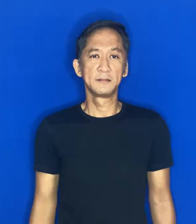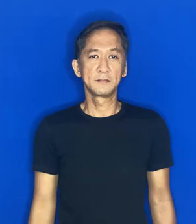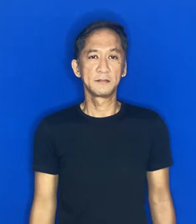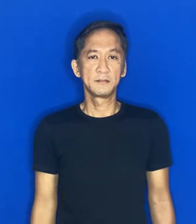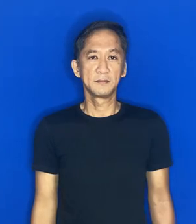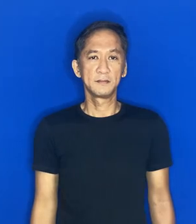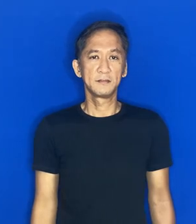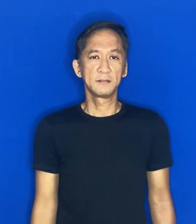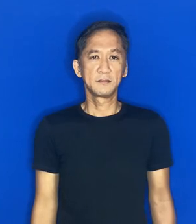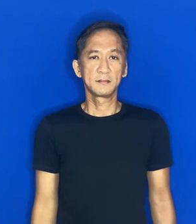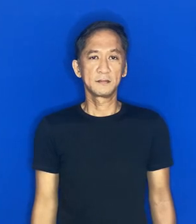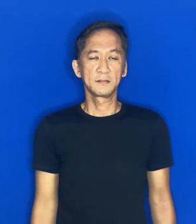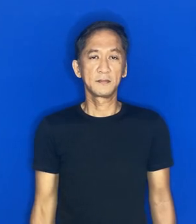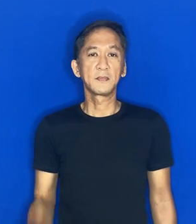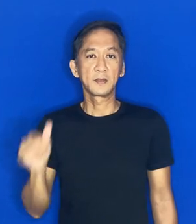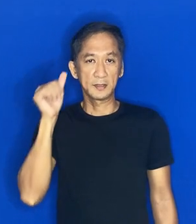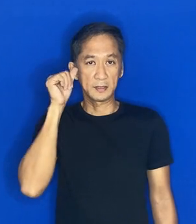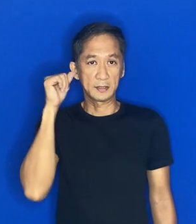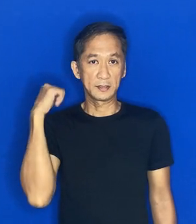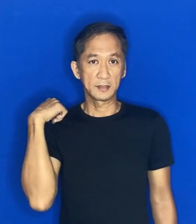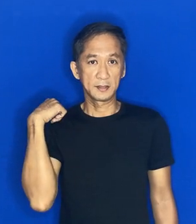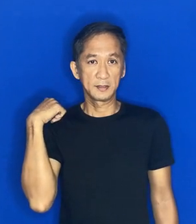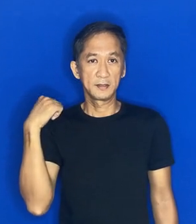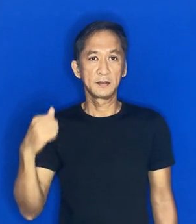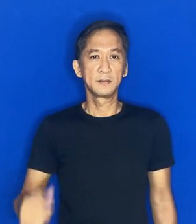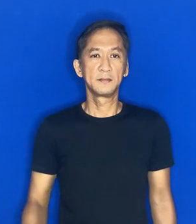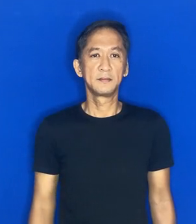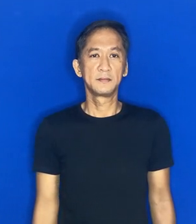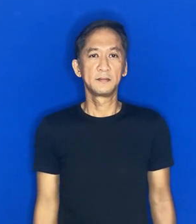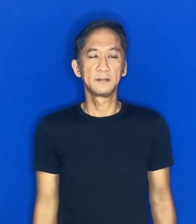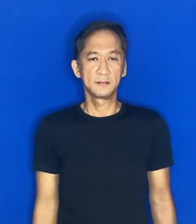yesterday